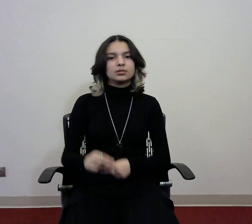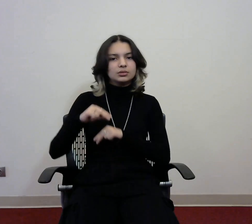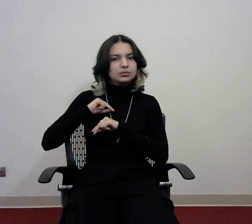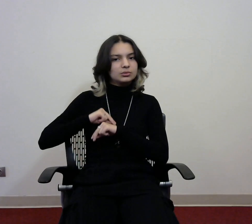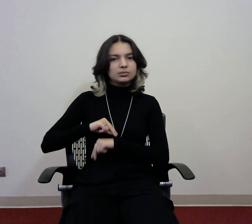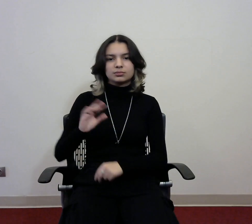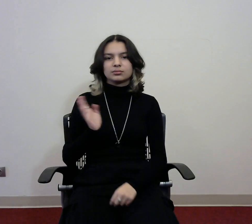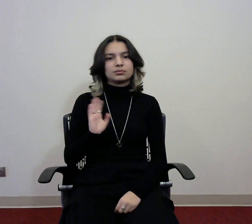zəhmət olmasa